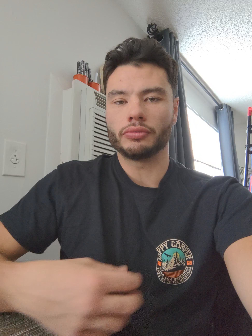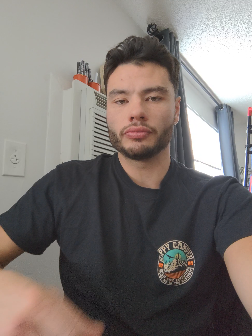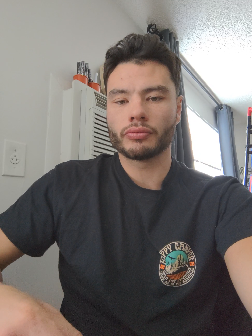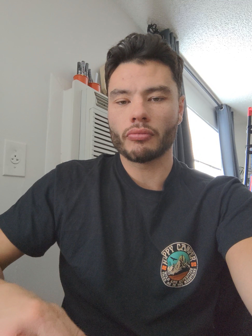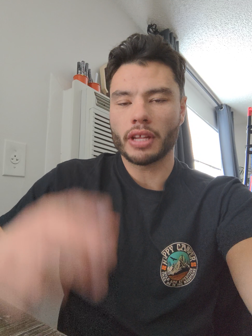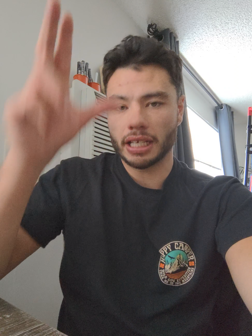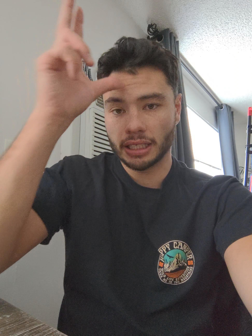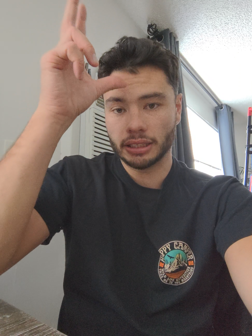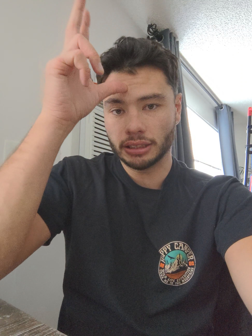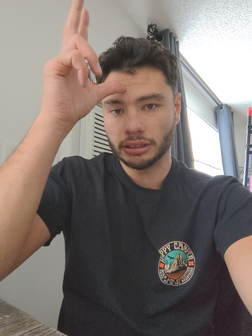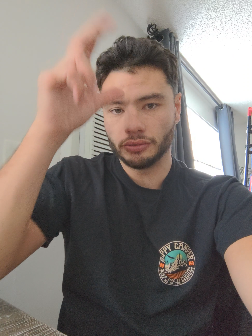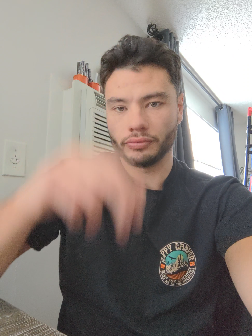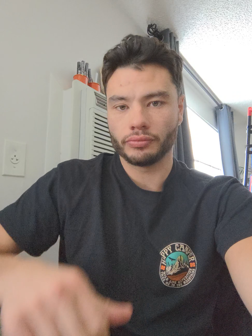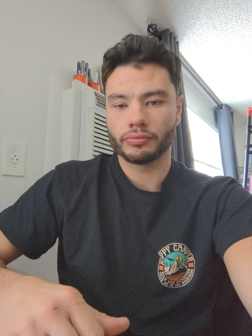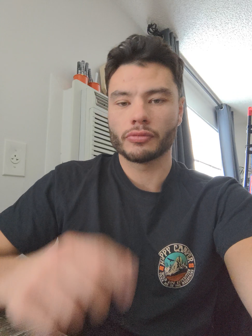hen